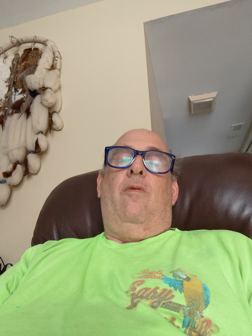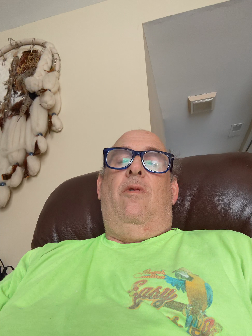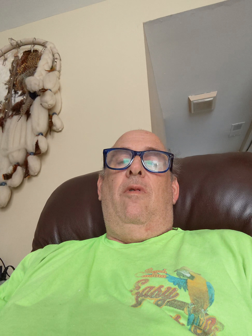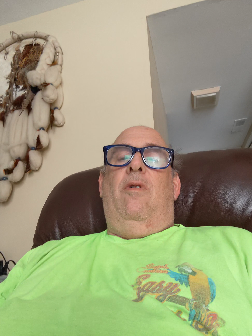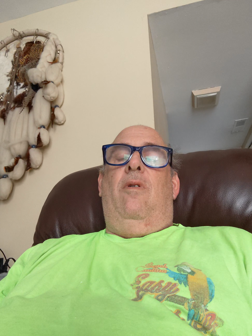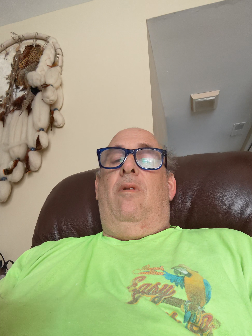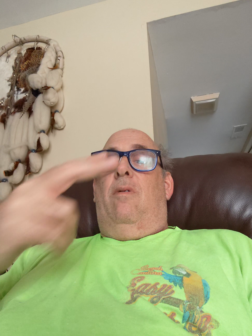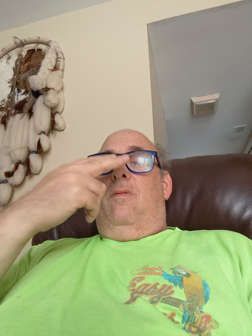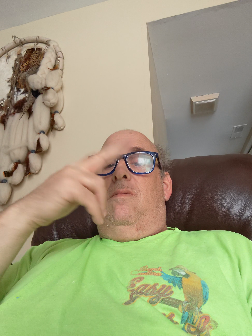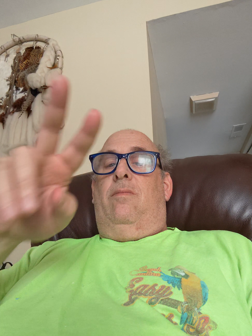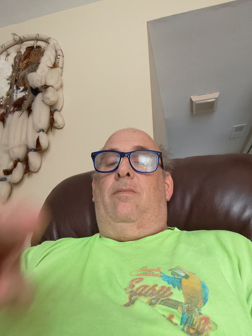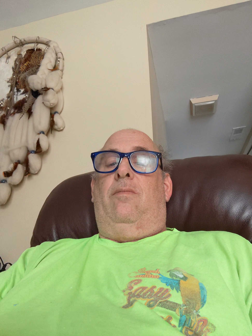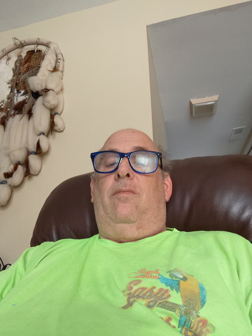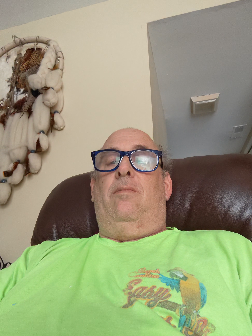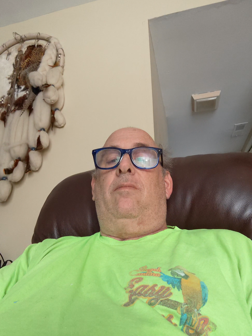look